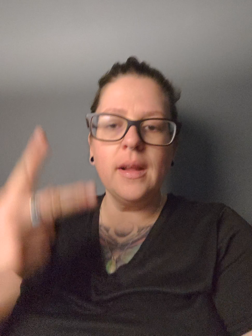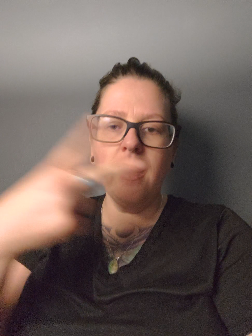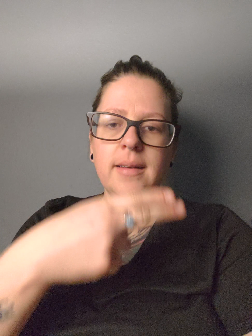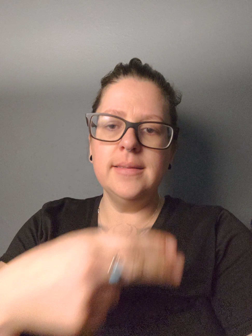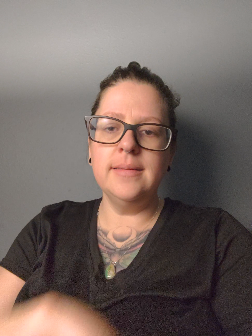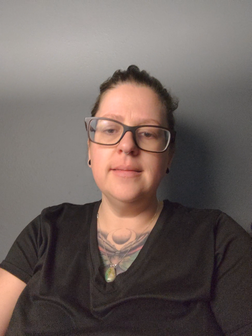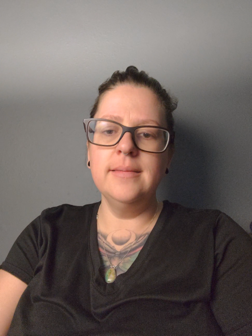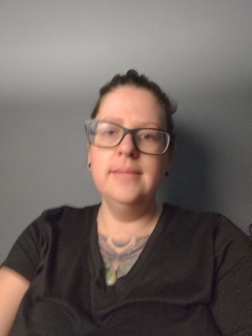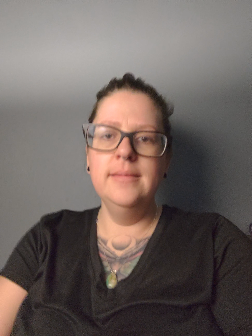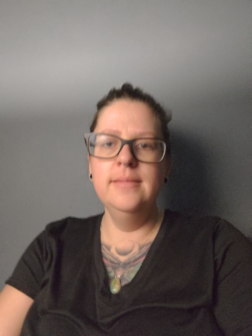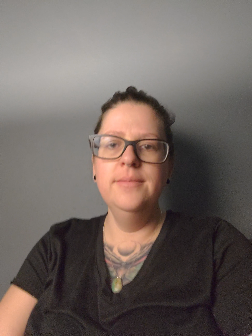cut